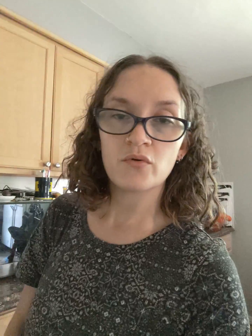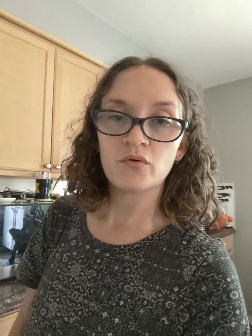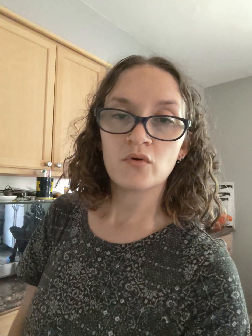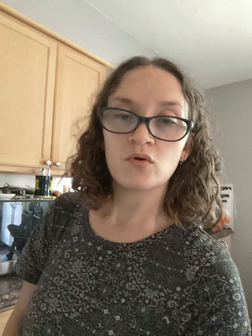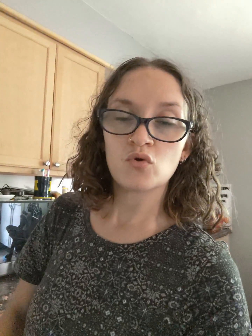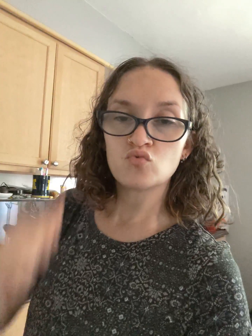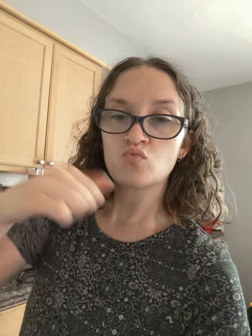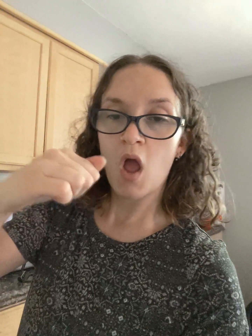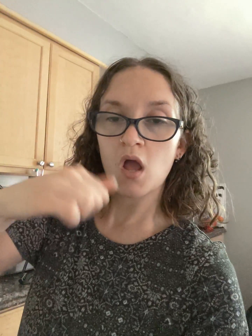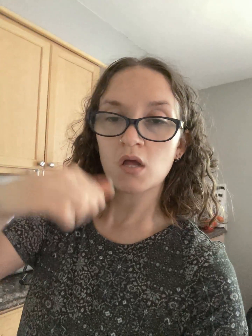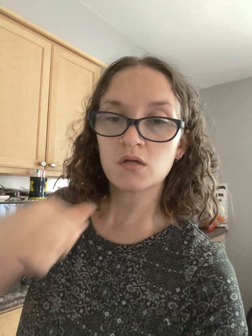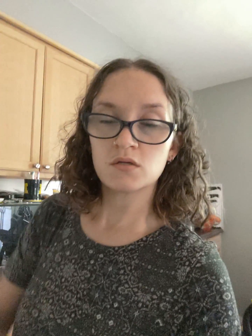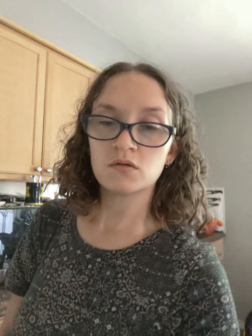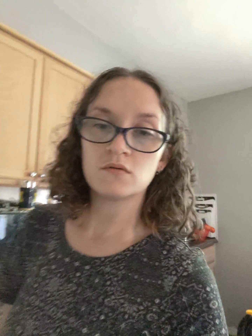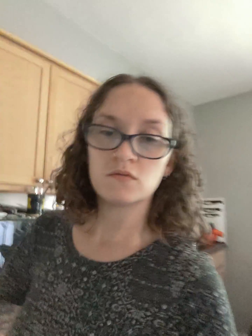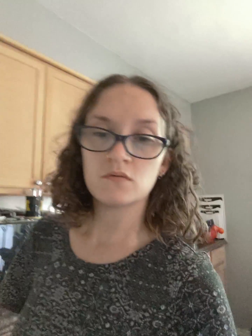rock